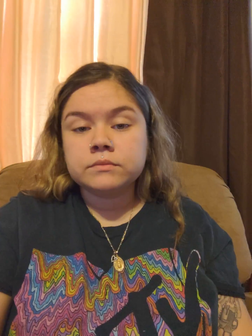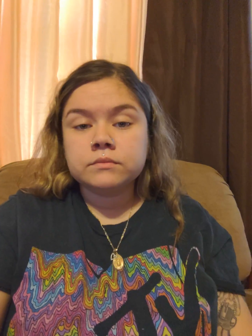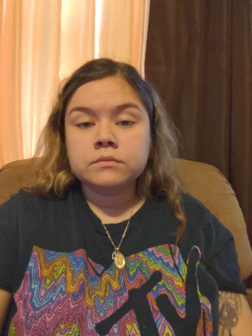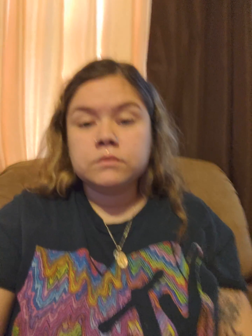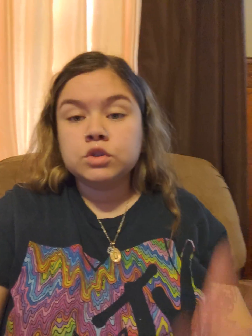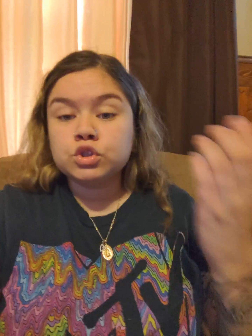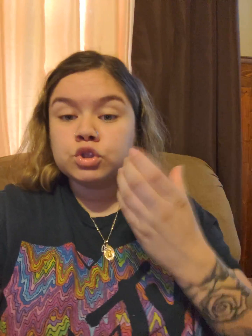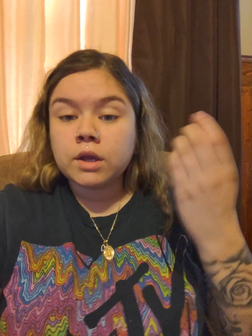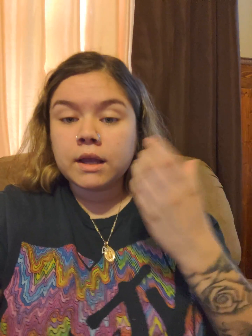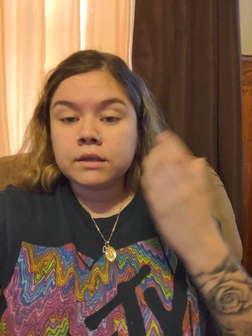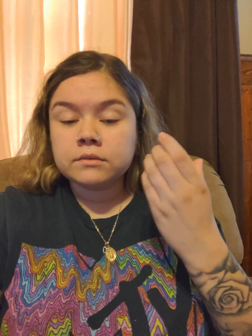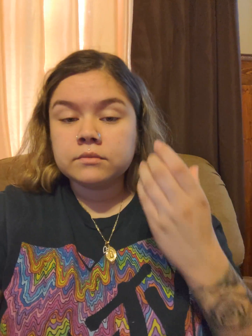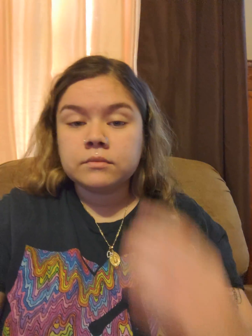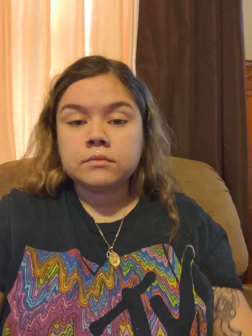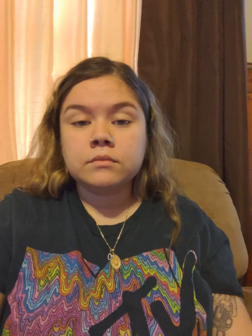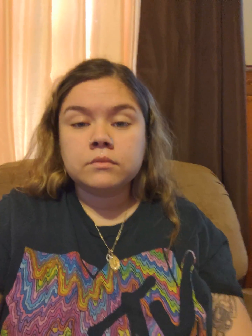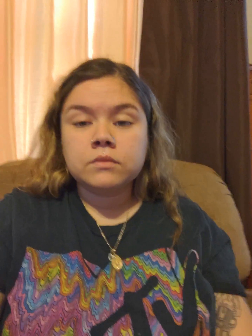shake